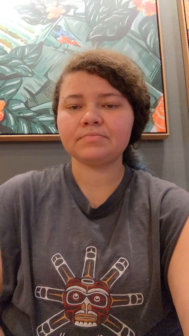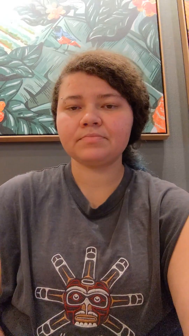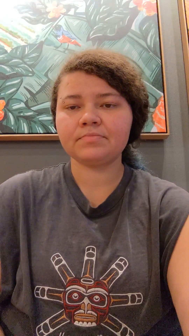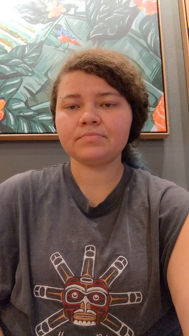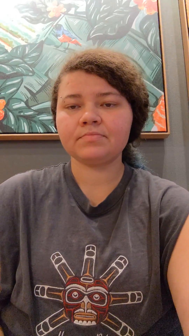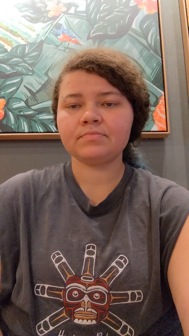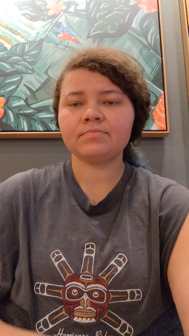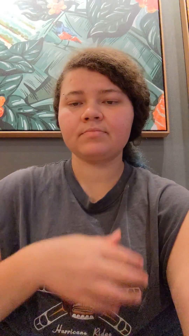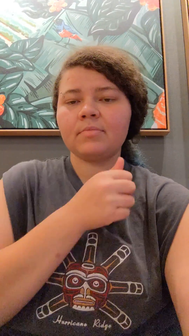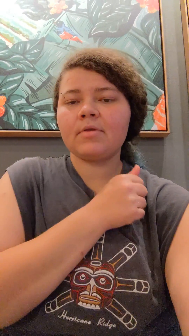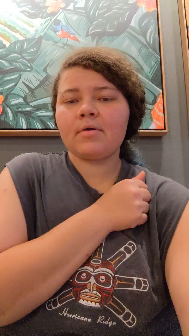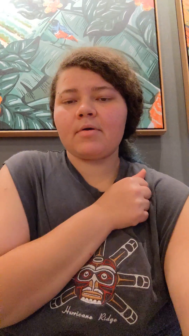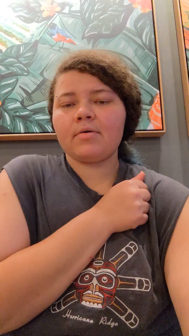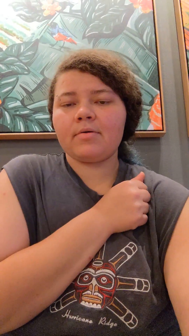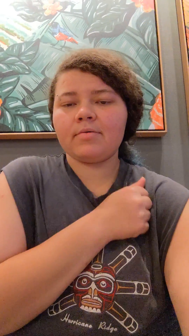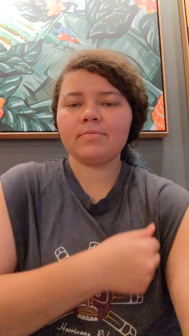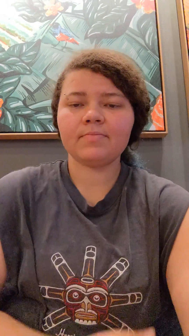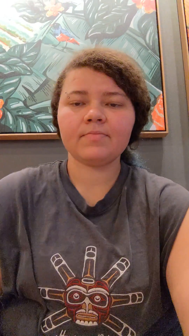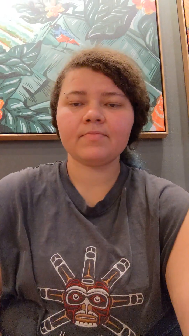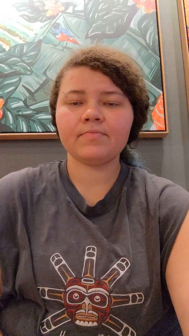hug